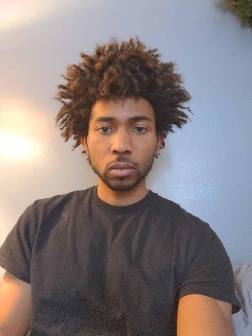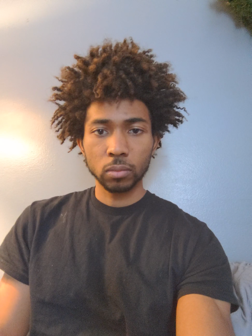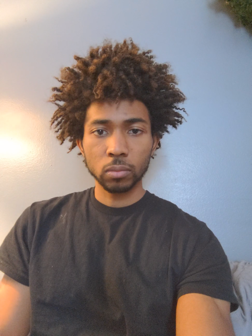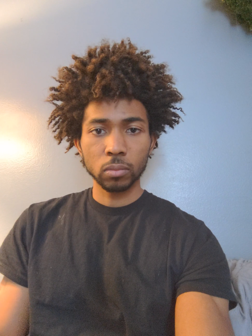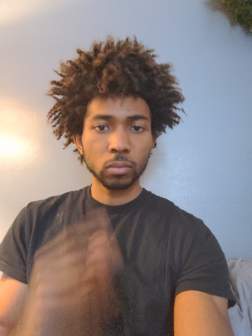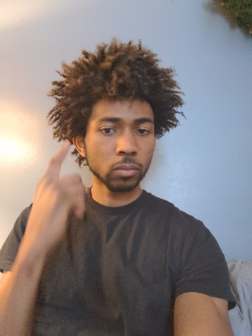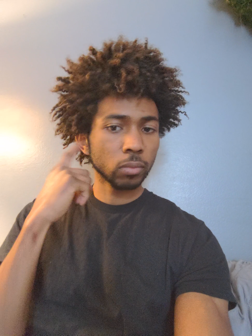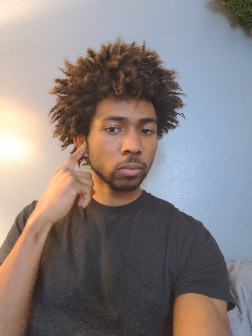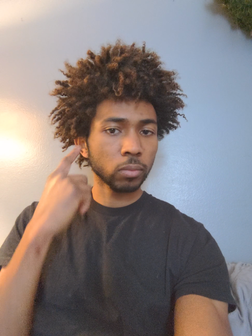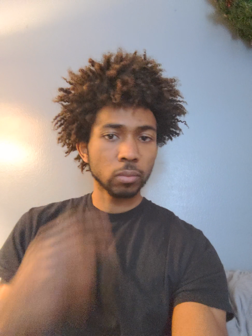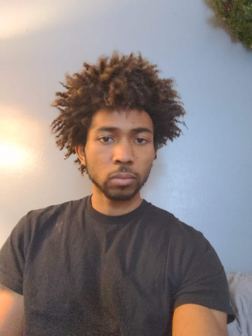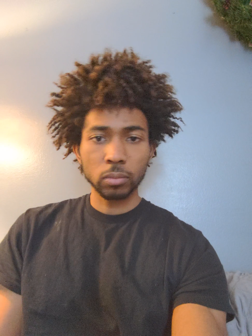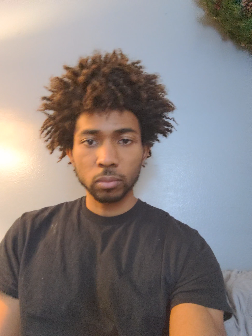hear